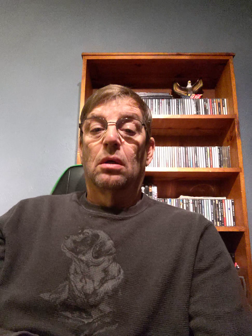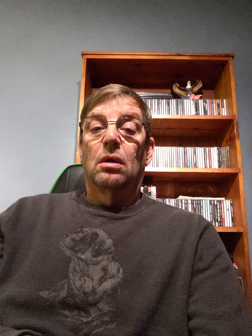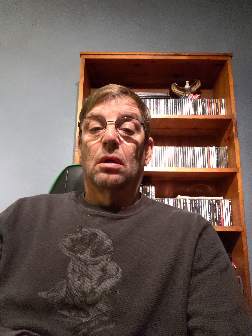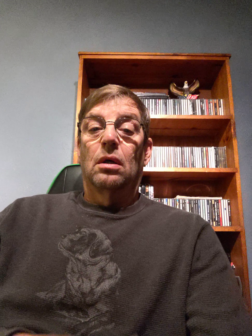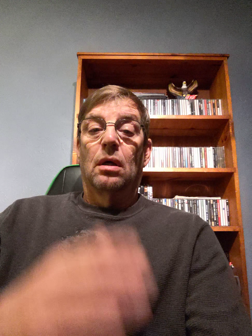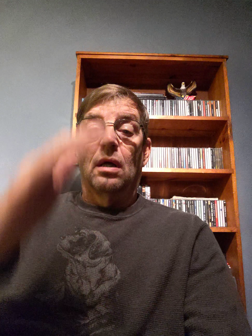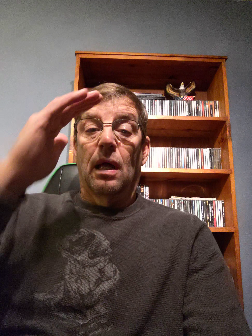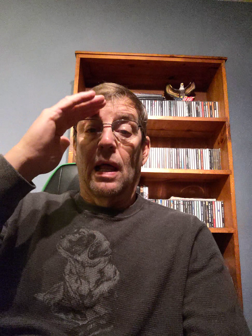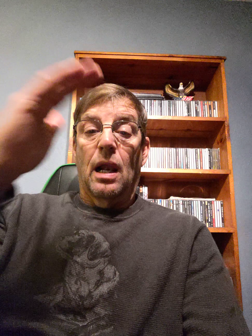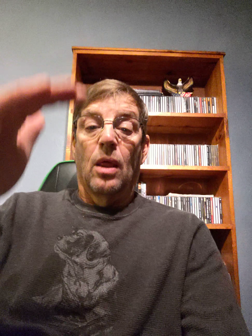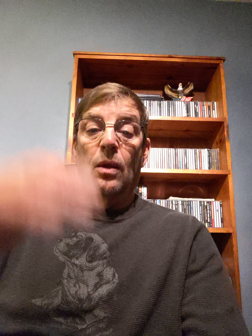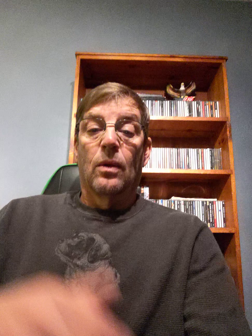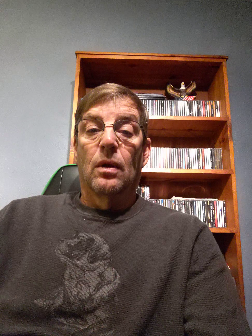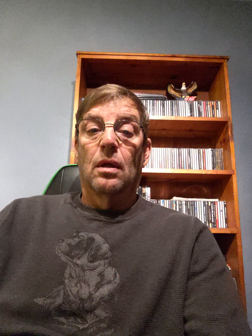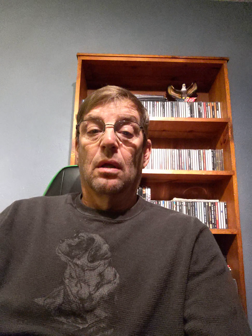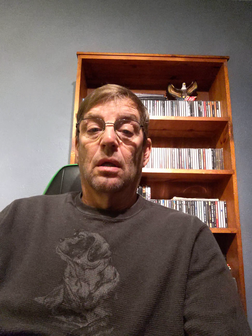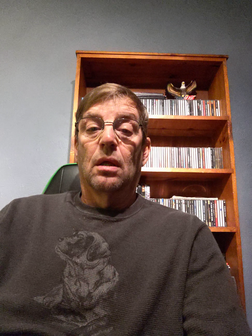hello